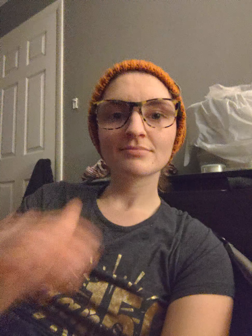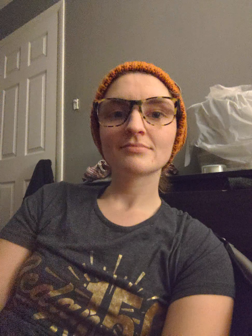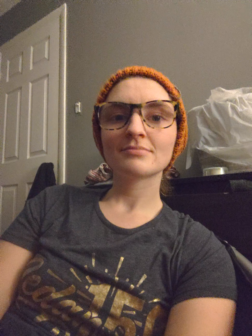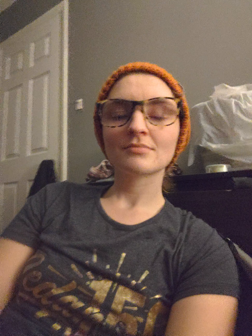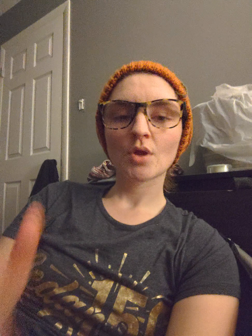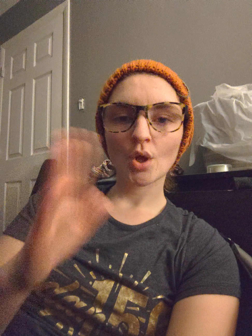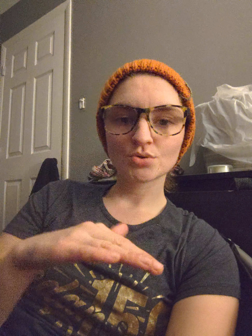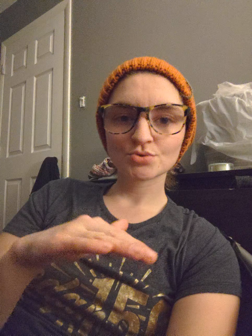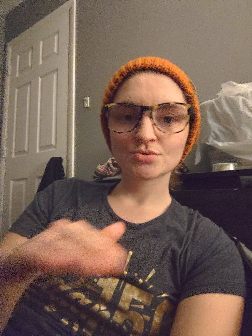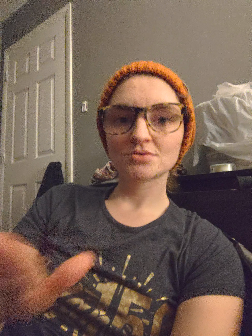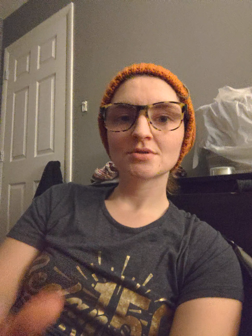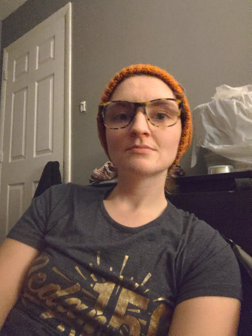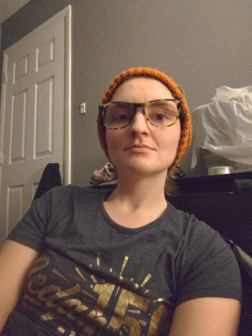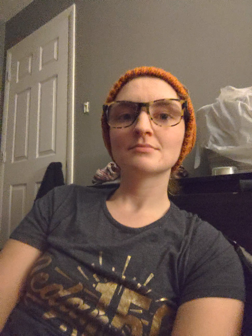on